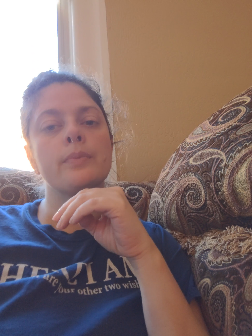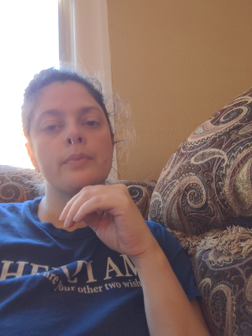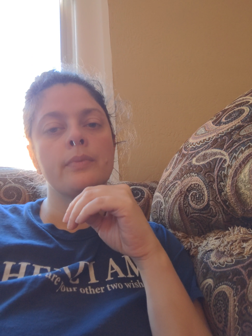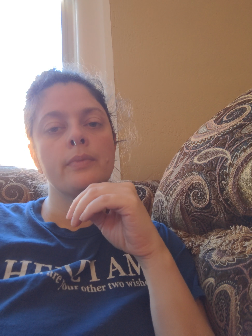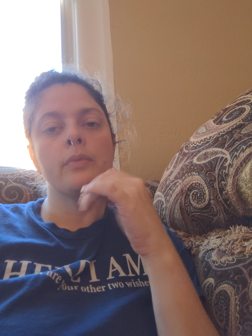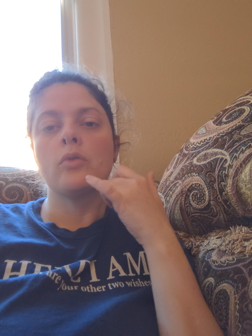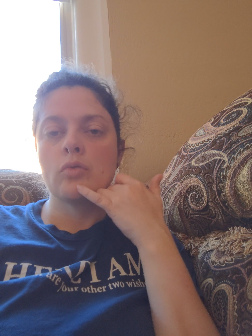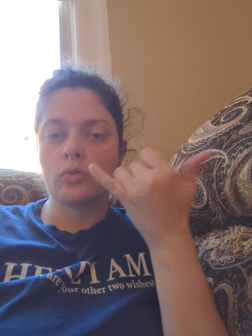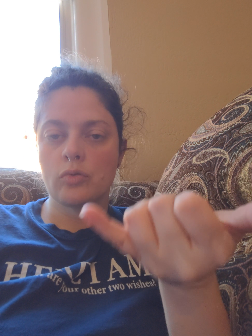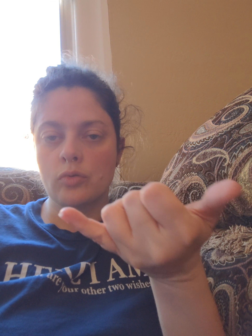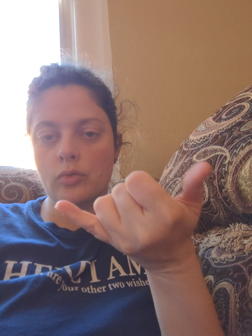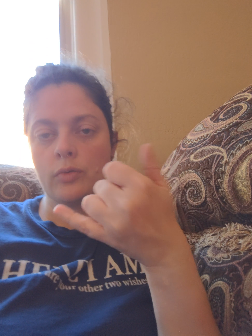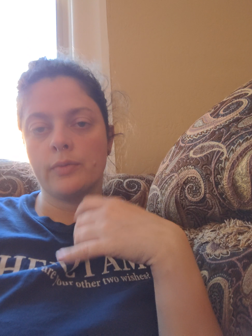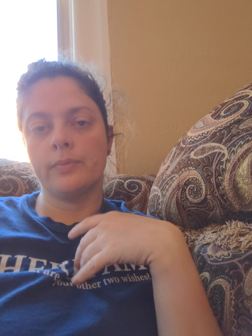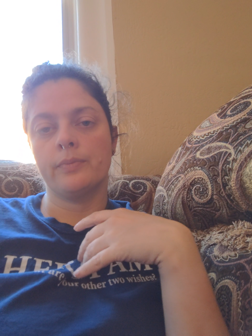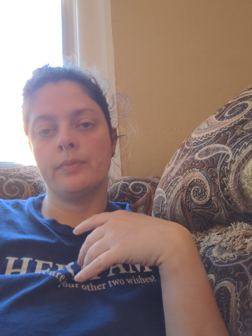call on the phone